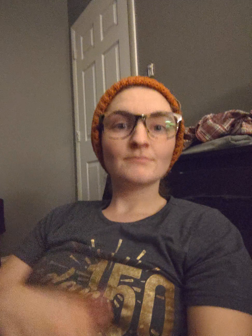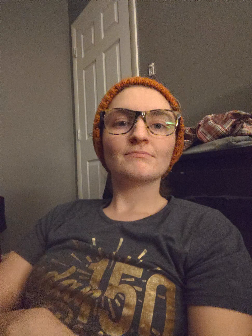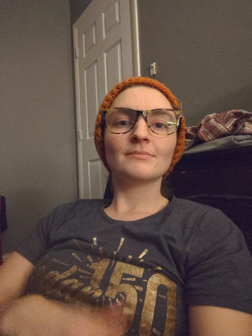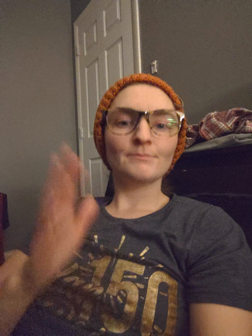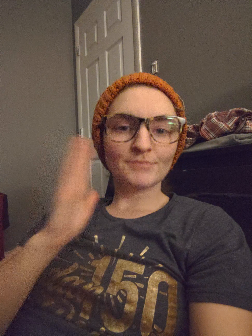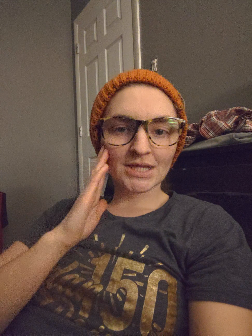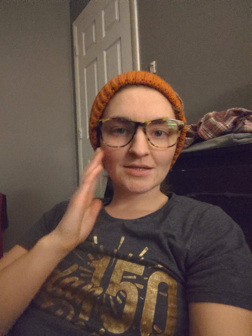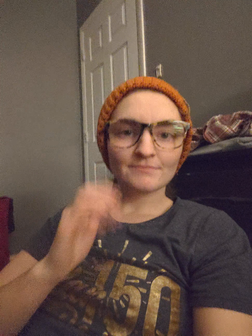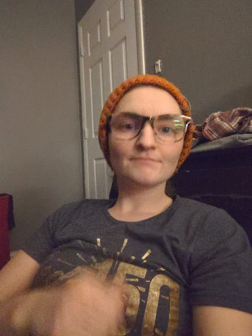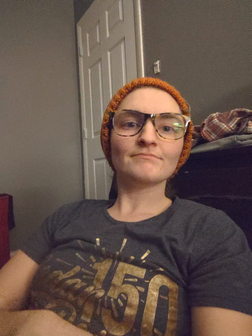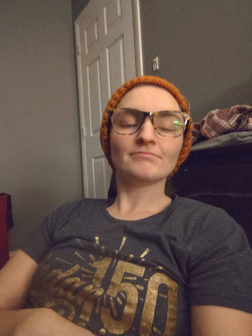bed